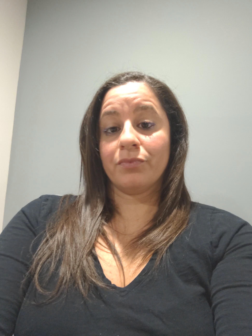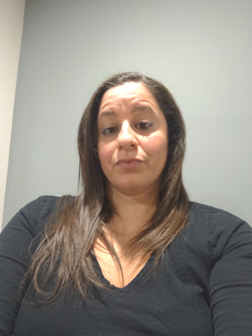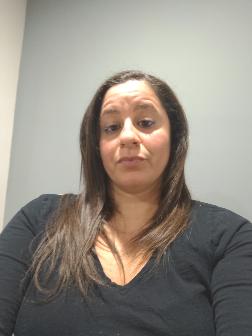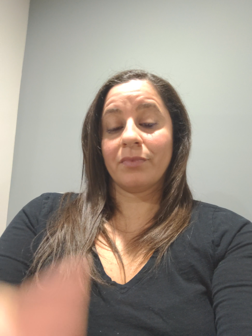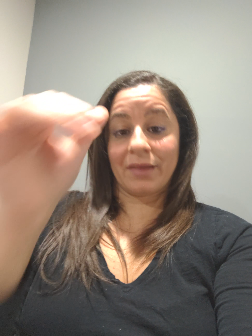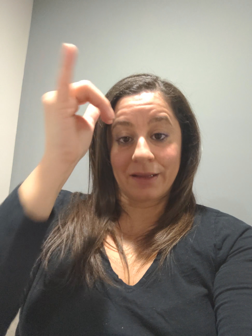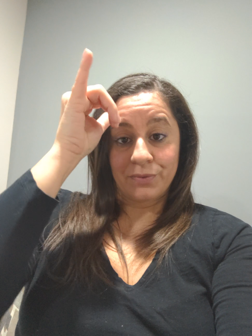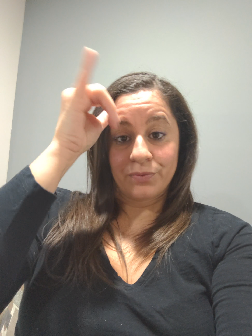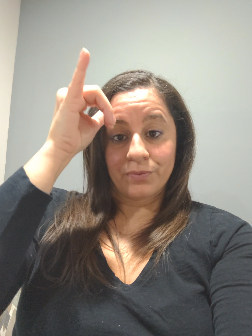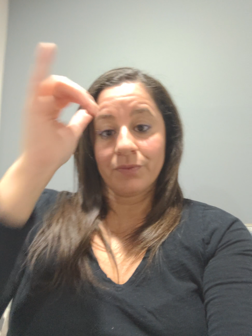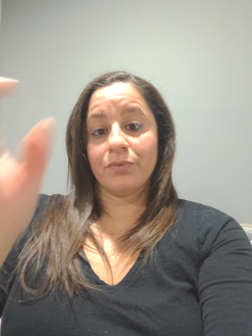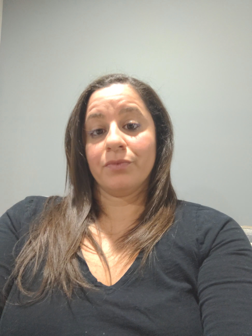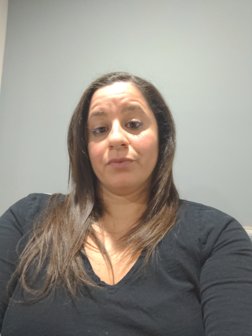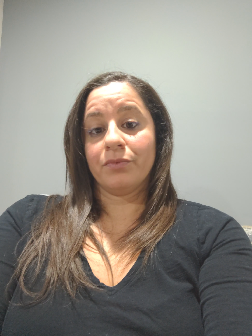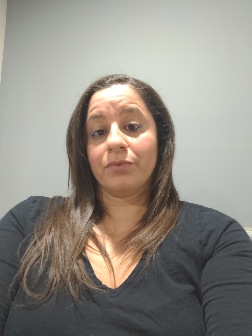cow